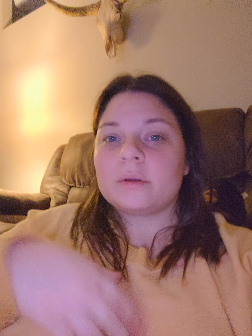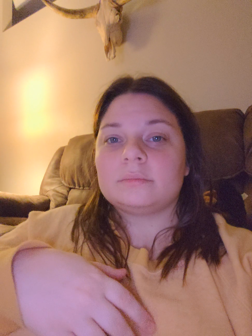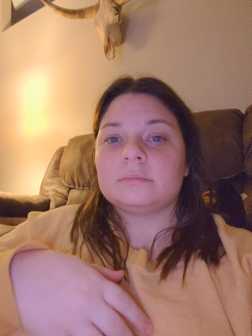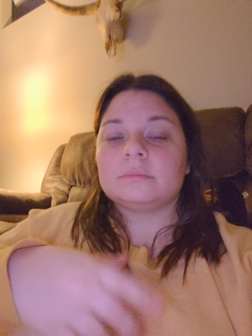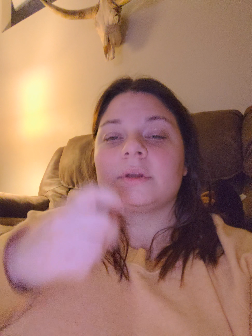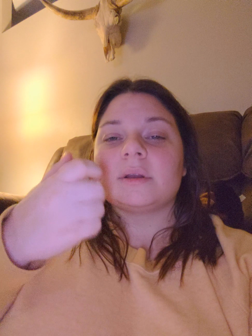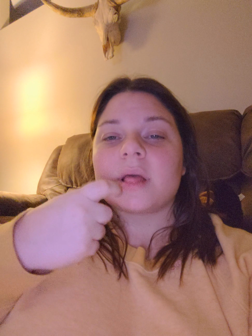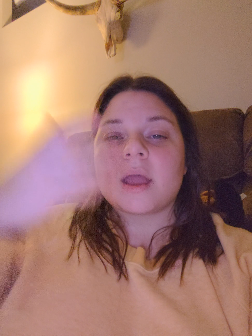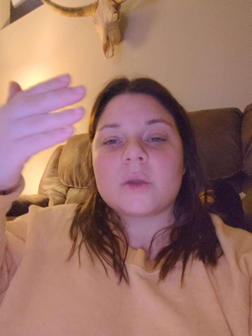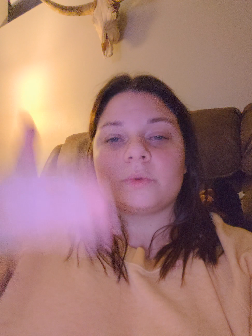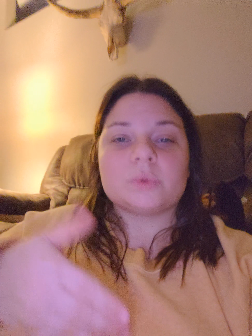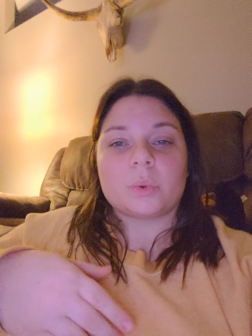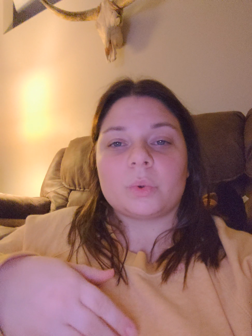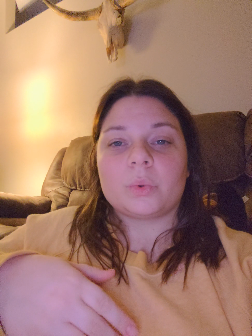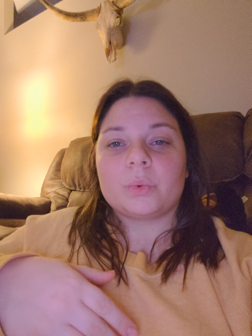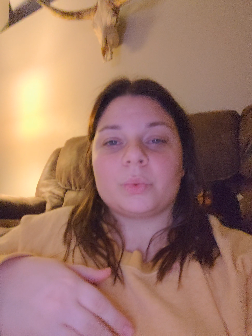window